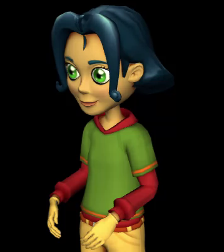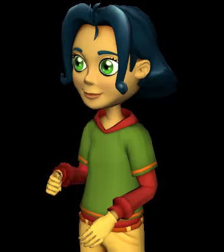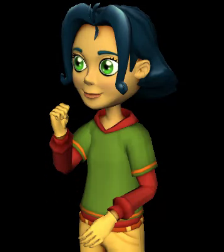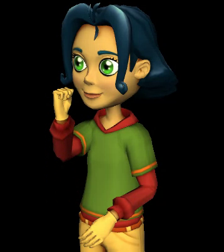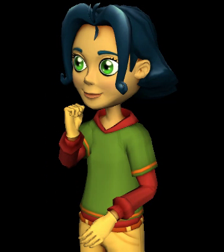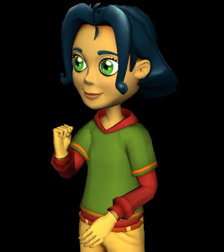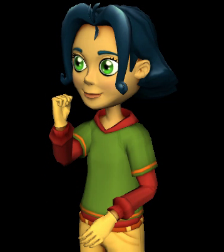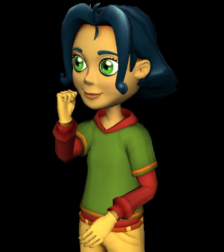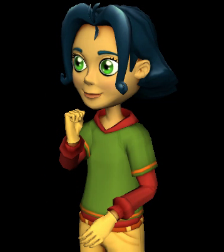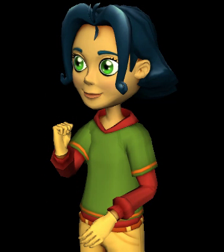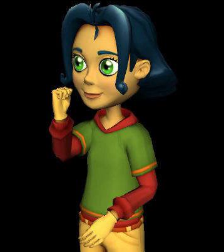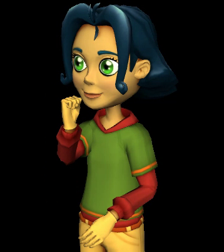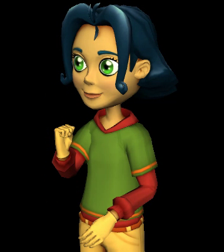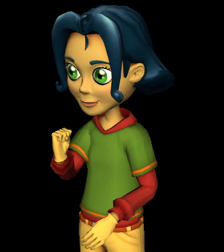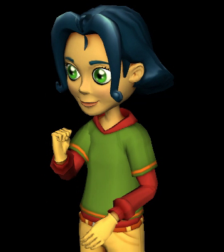جليد